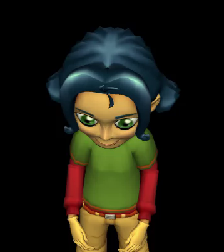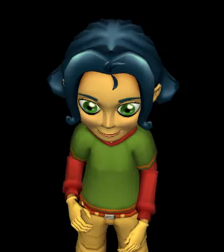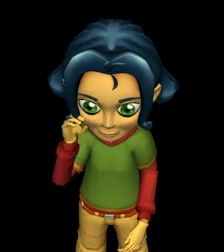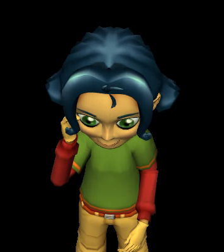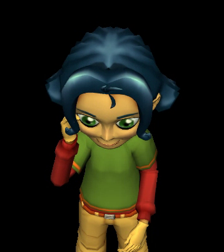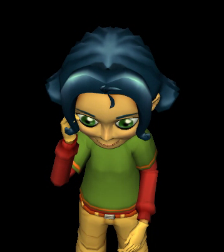يستمع